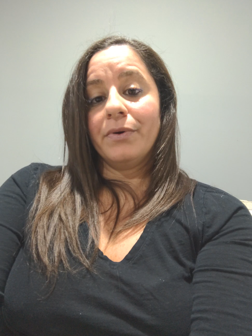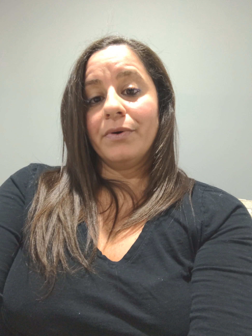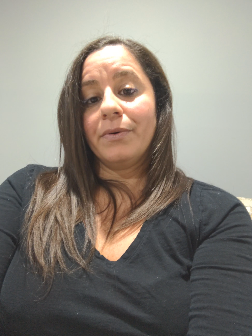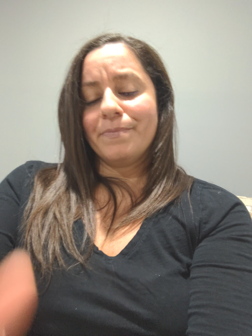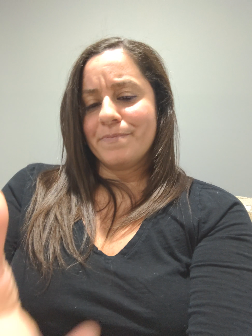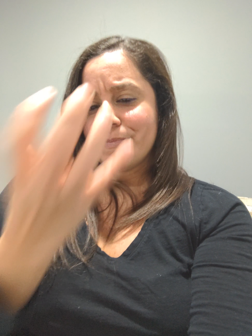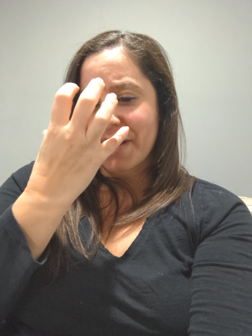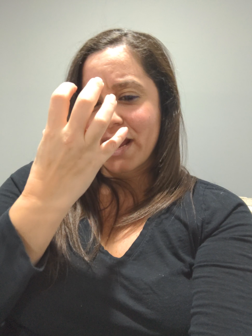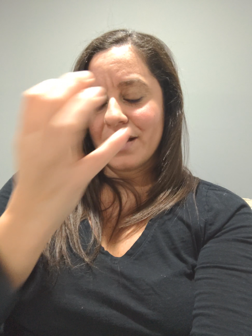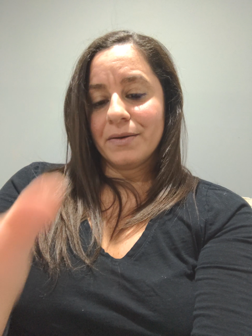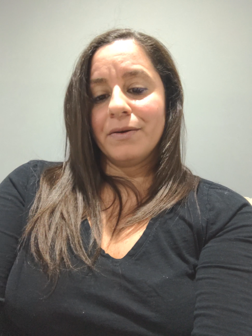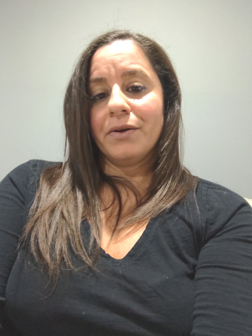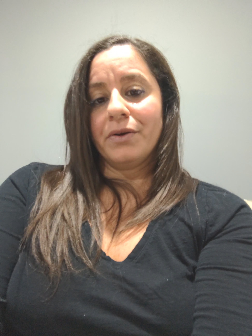mad